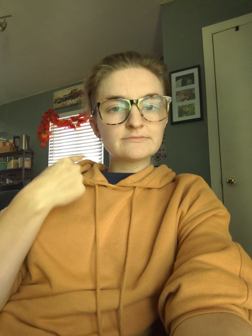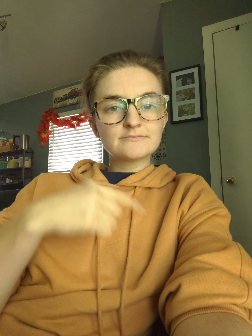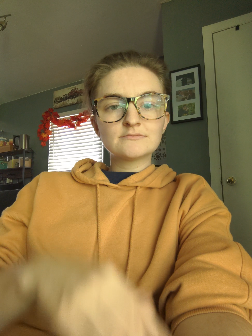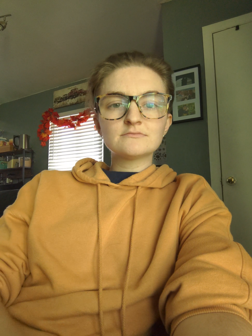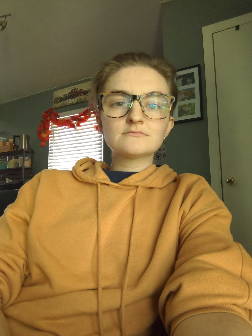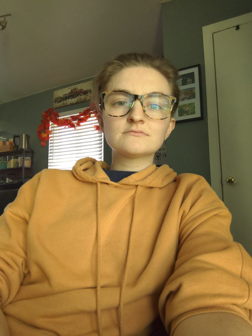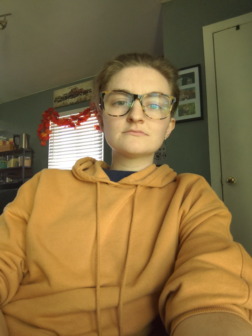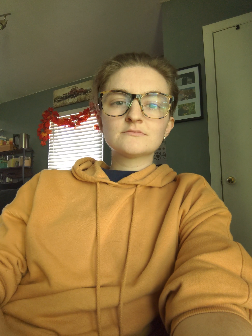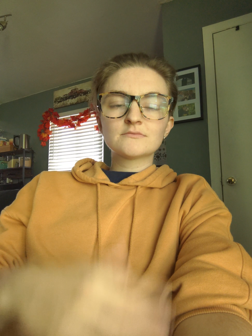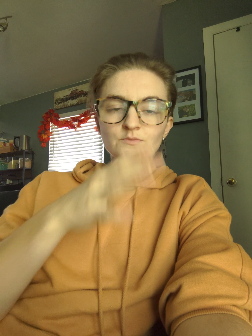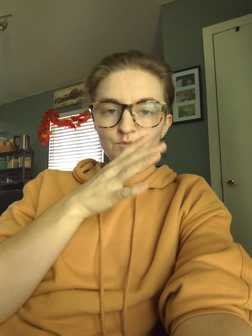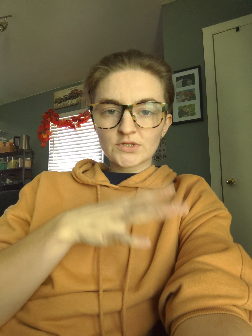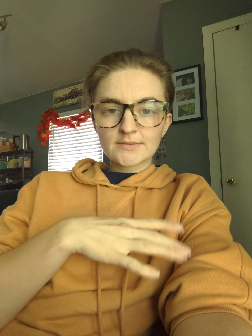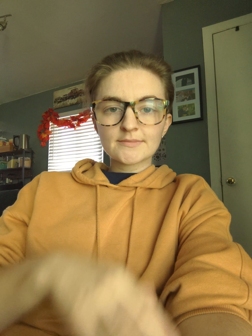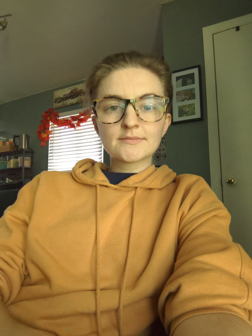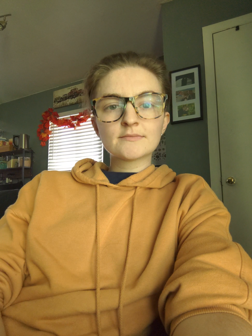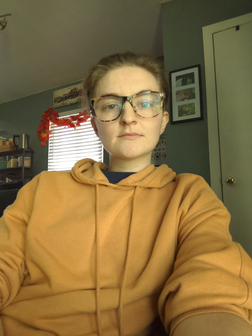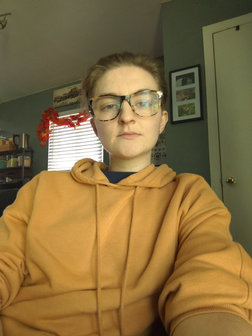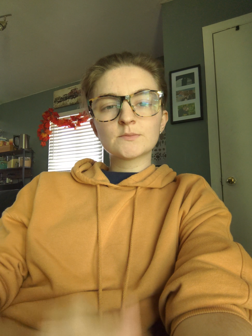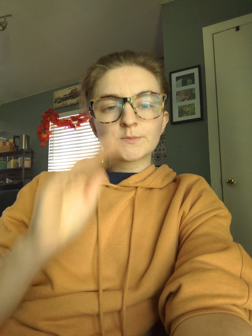lady